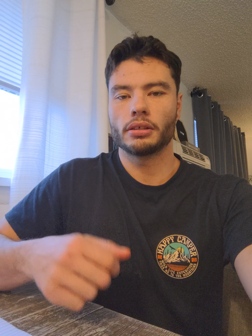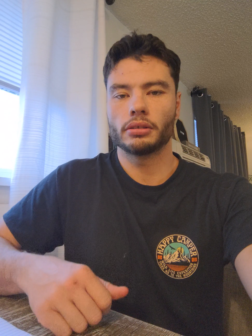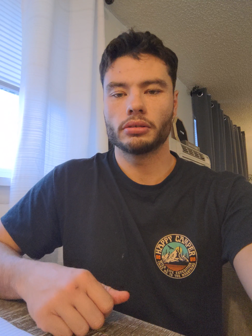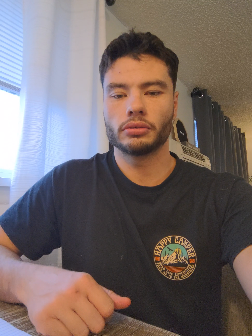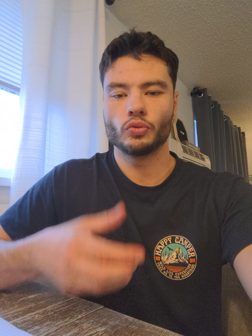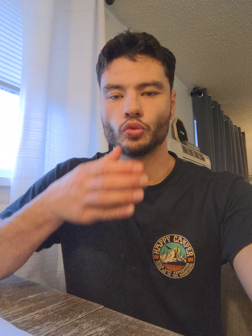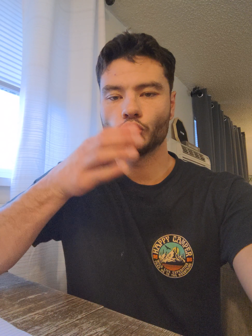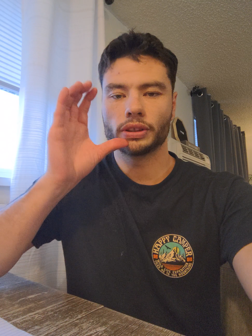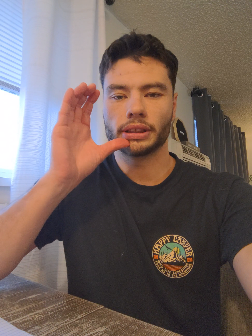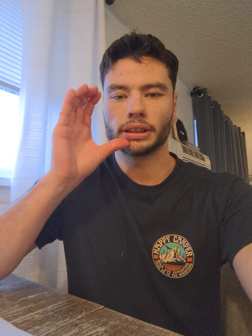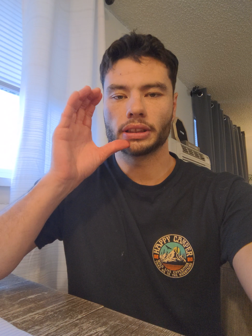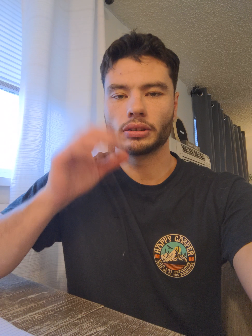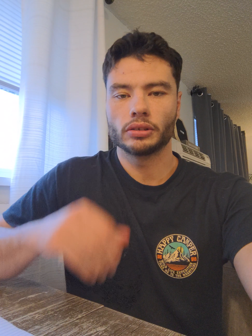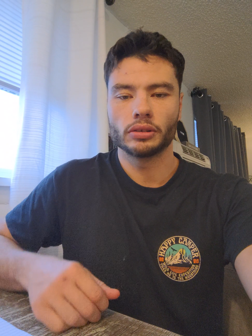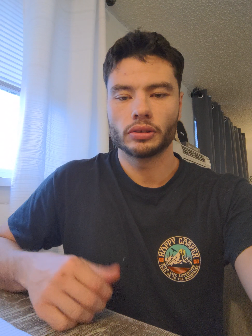drink